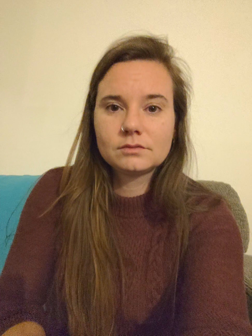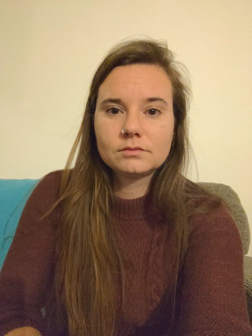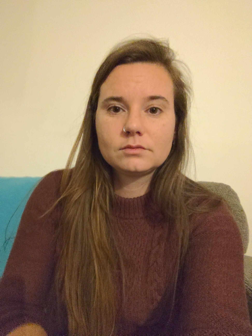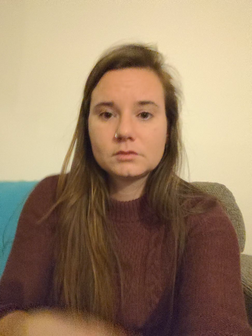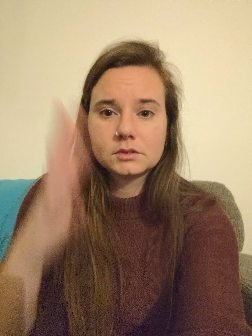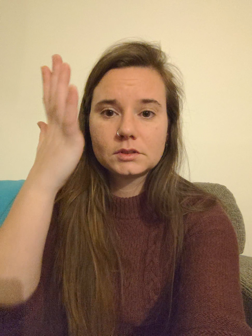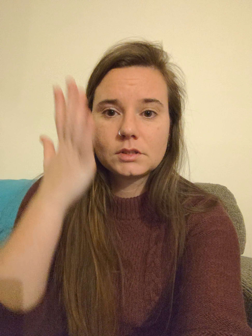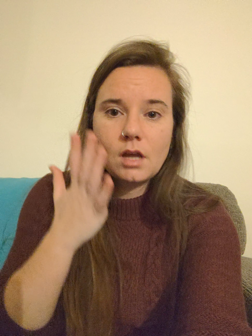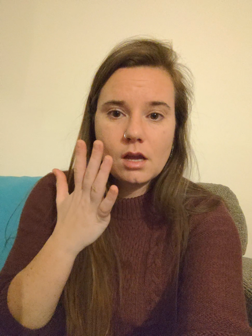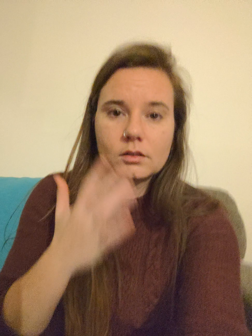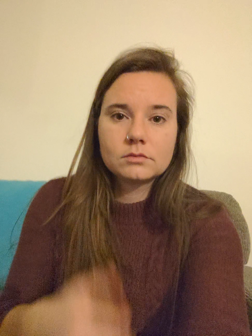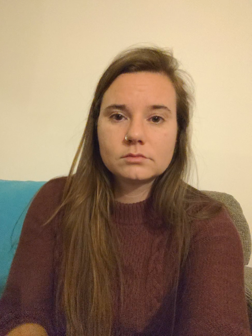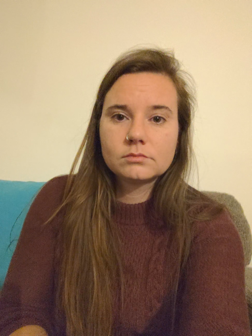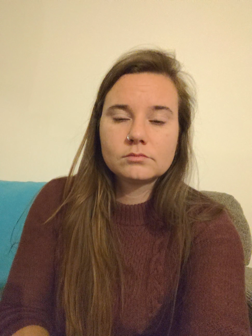sad